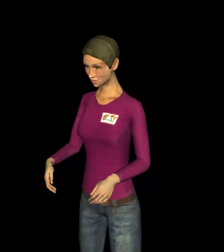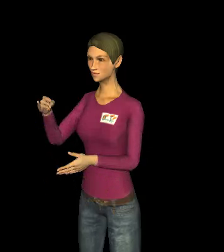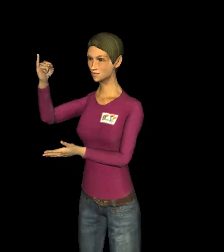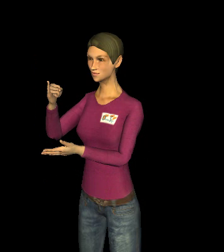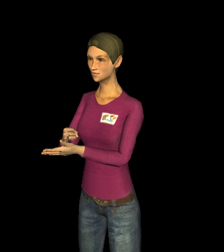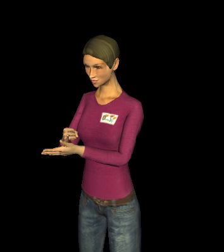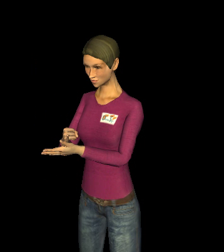حتى